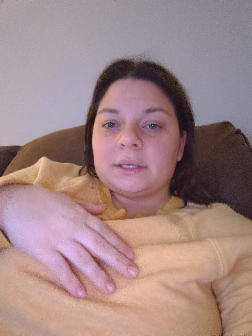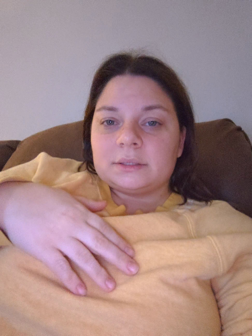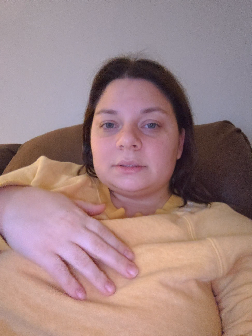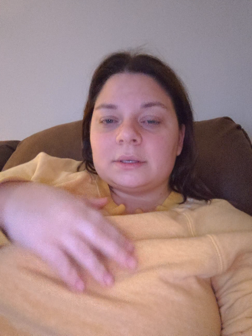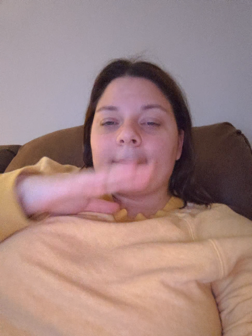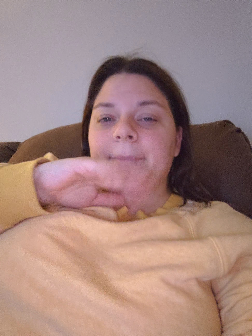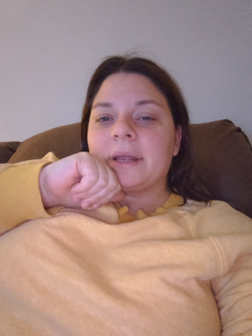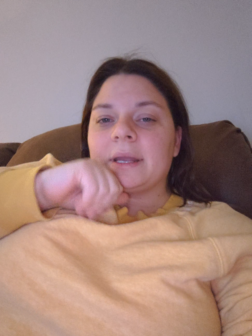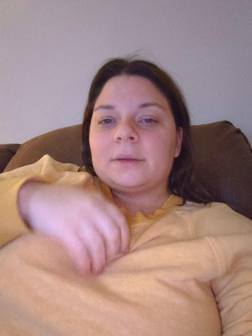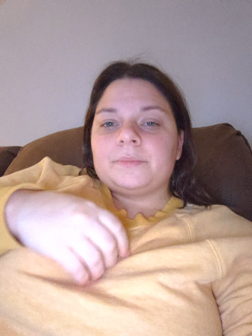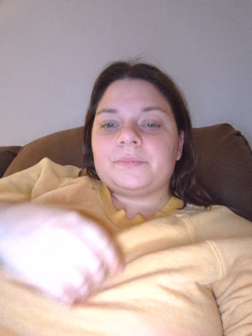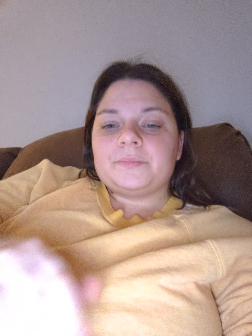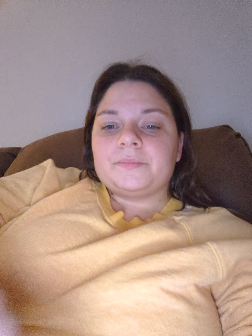pig